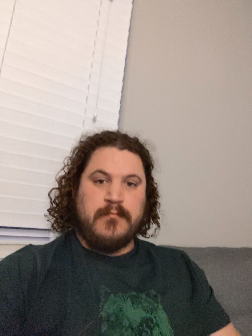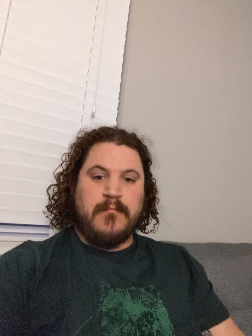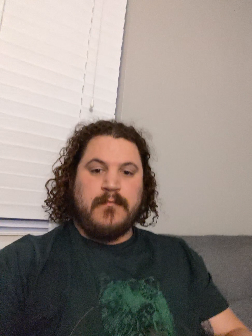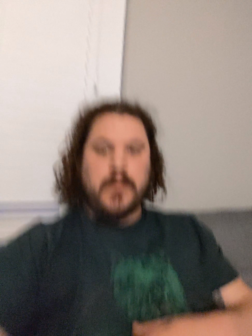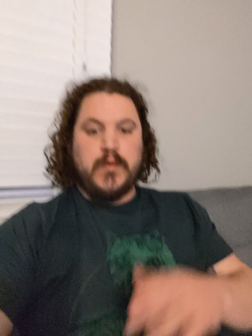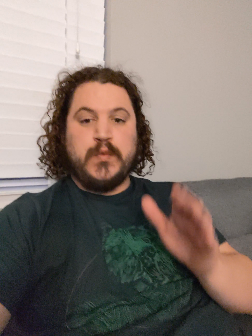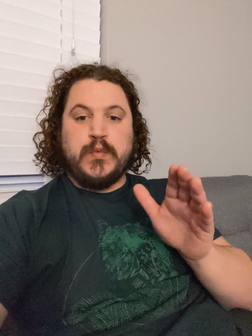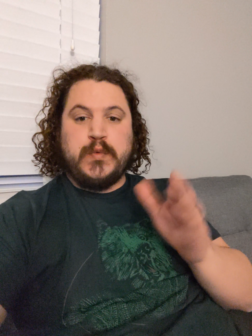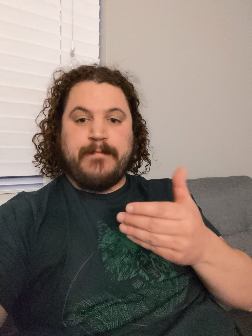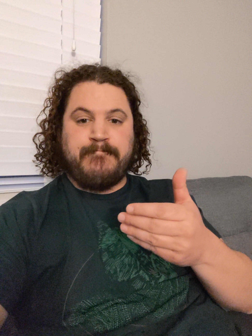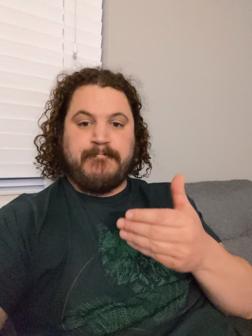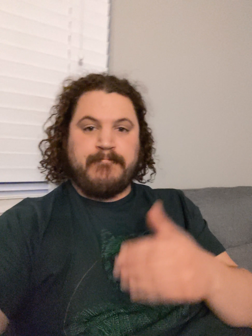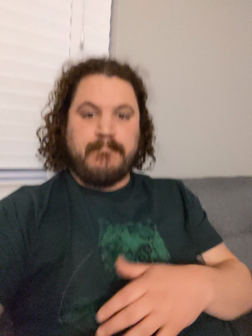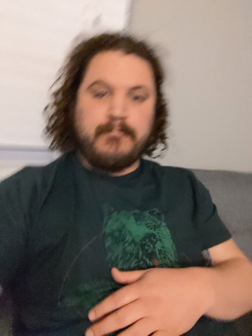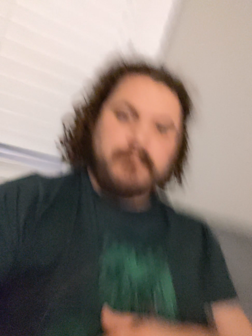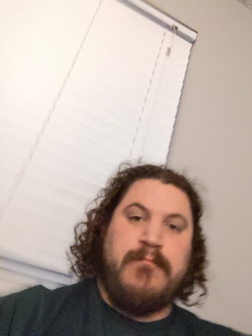room